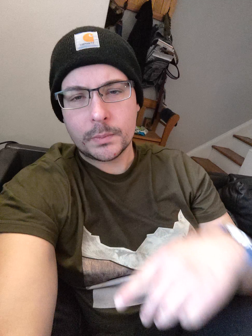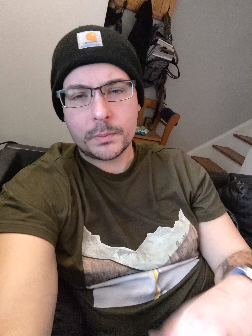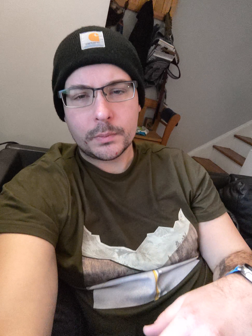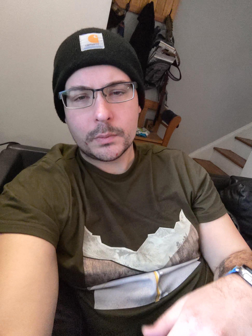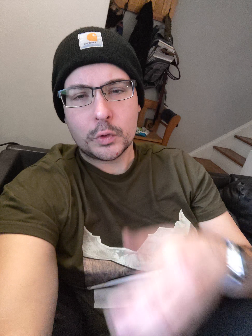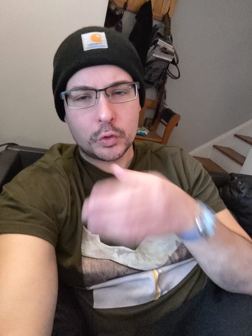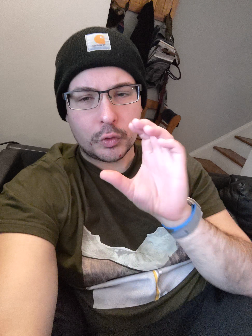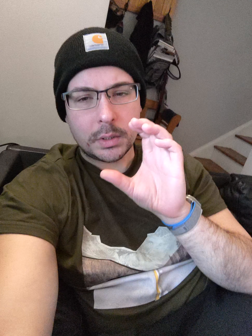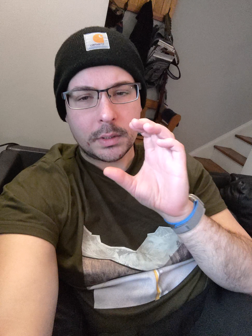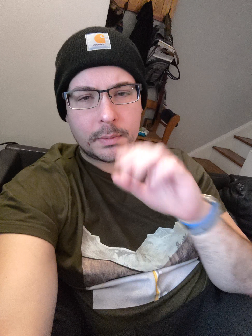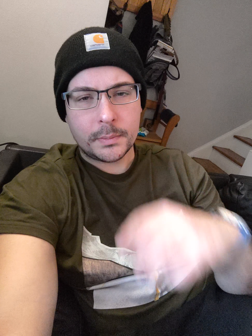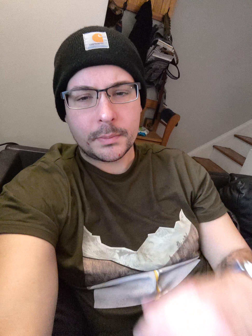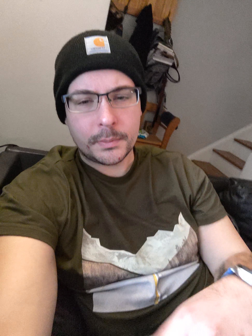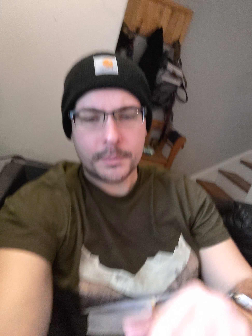drink